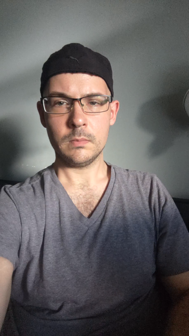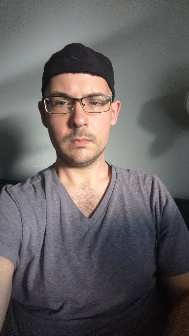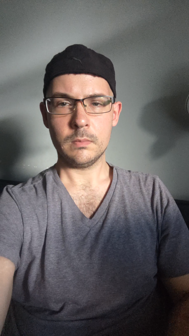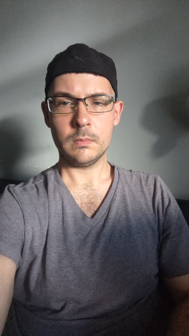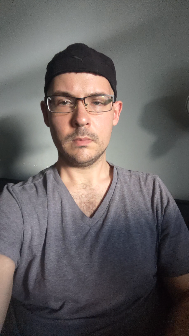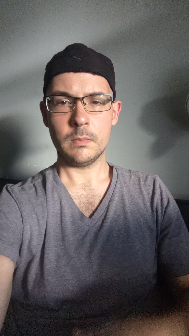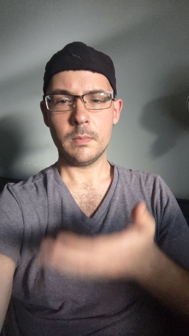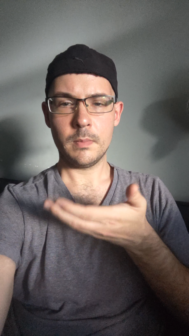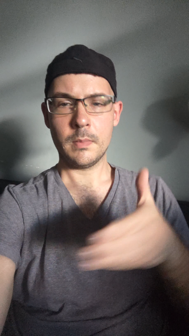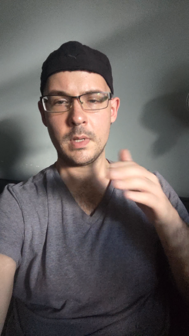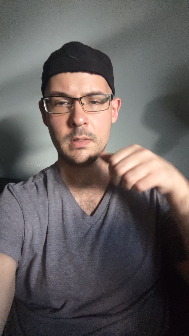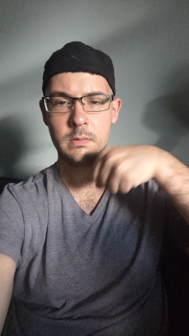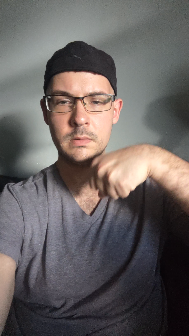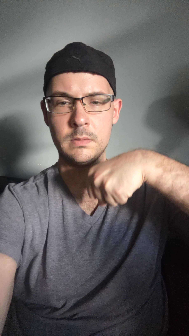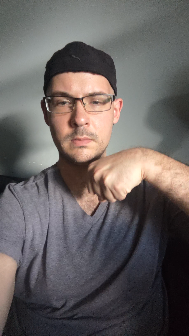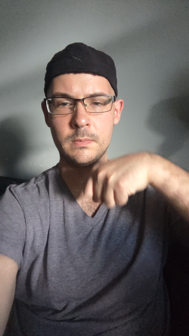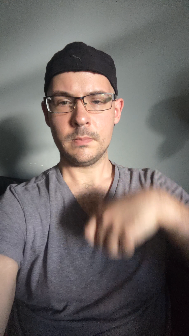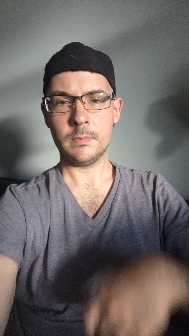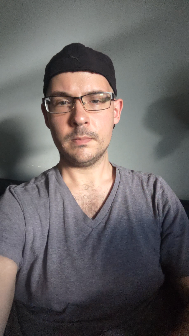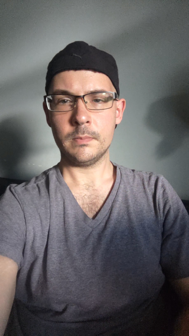basket